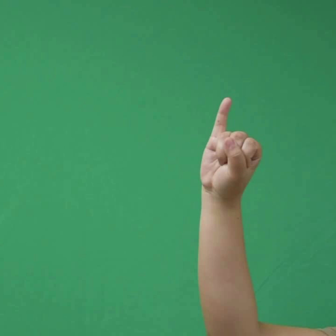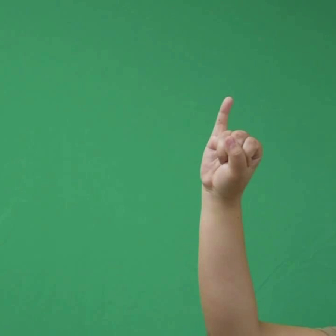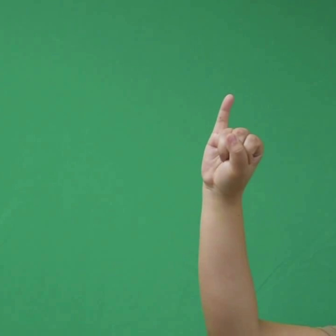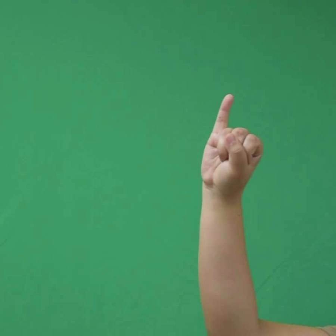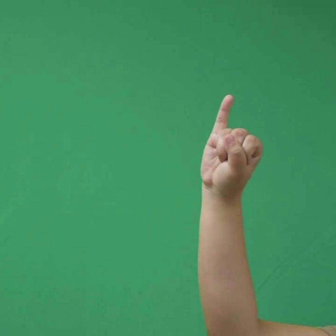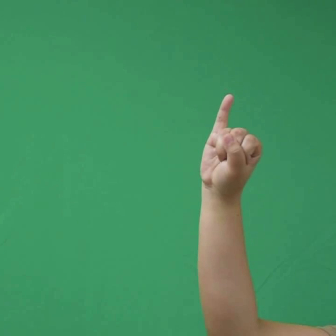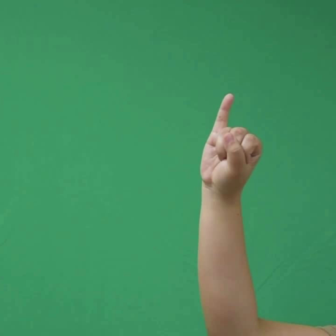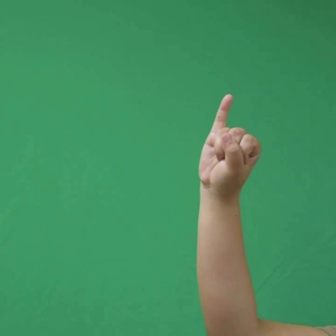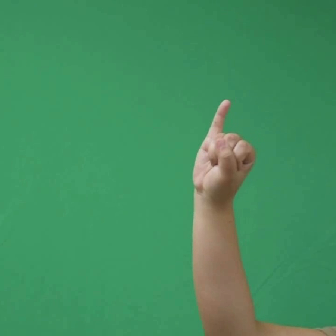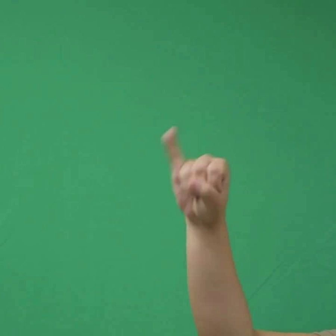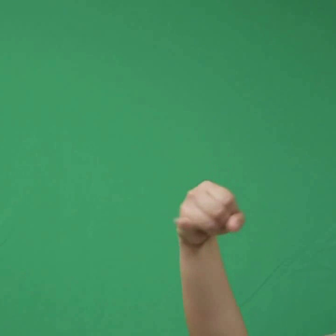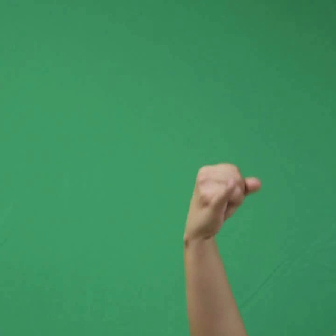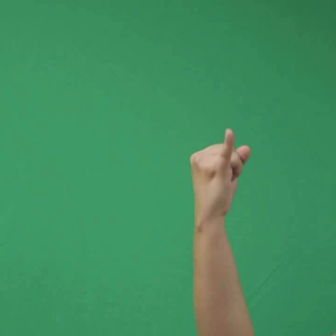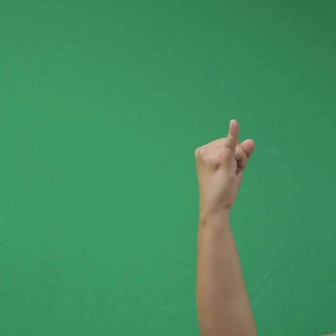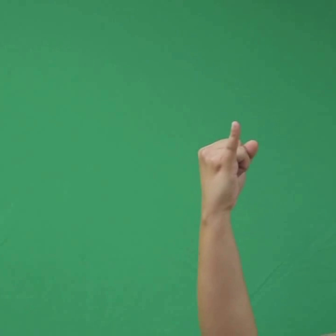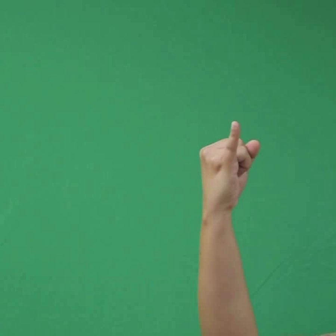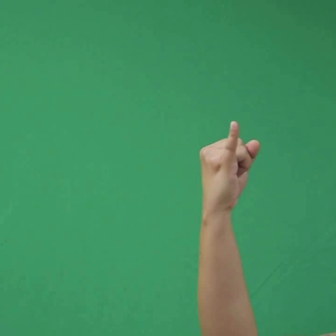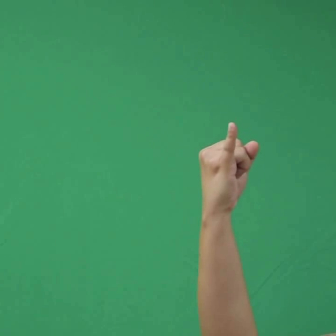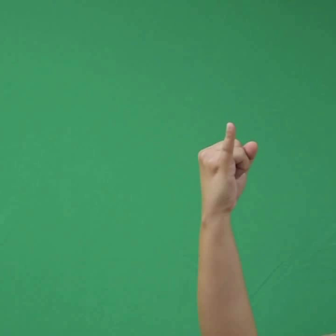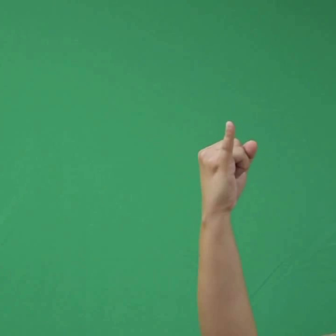J